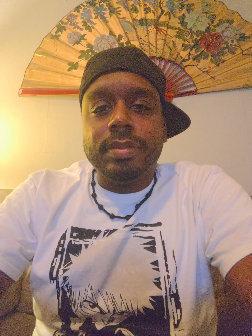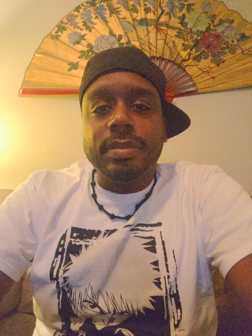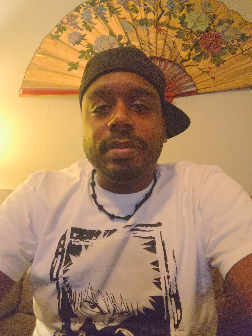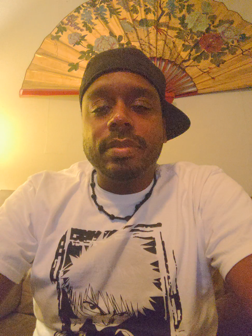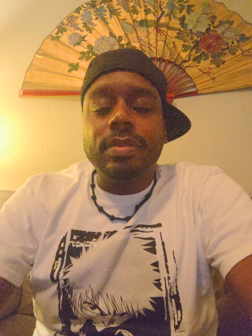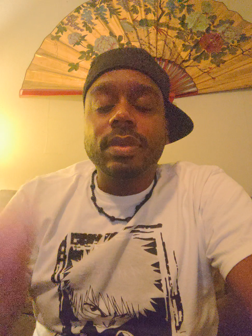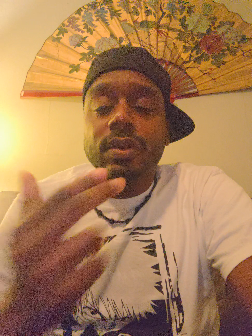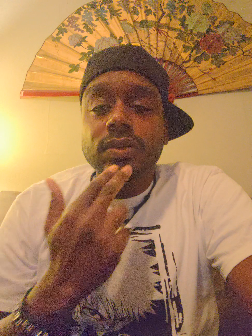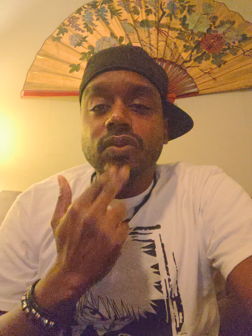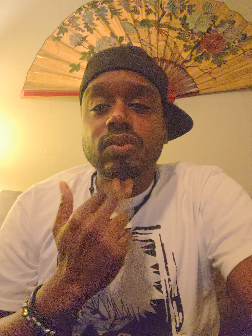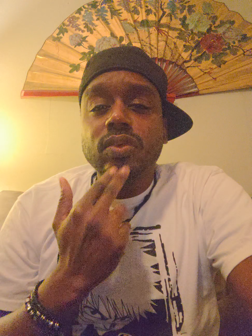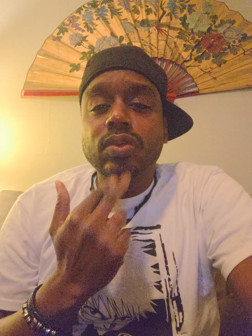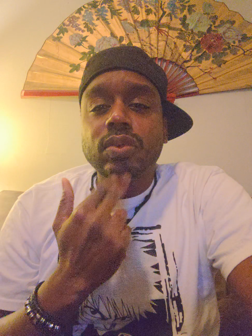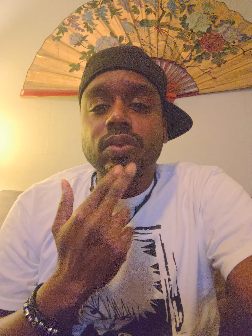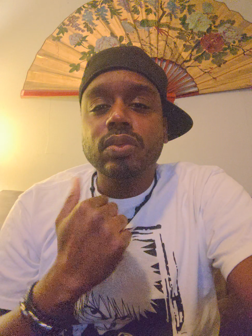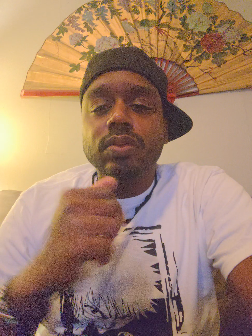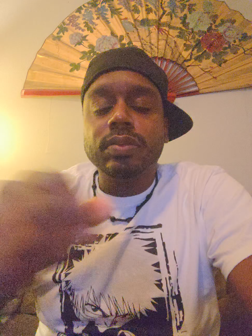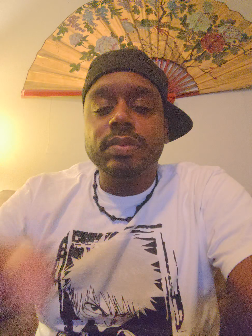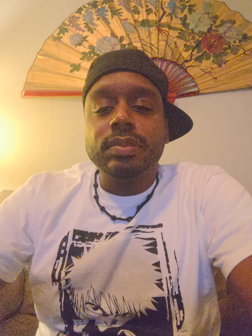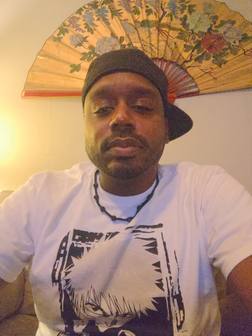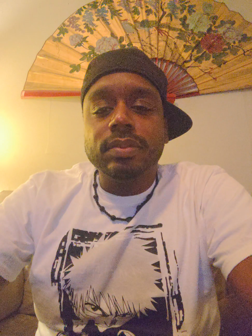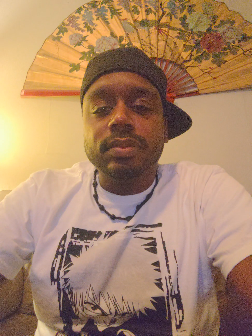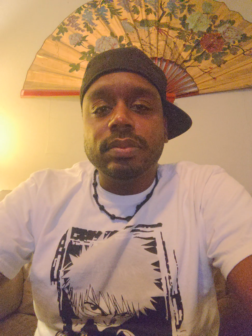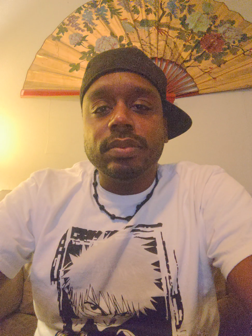cute